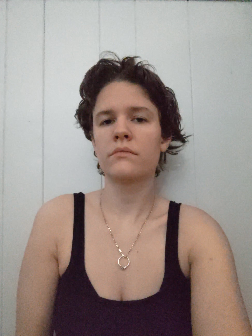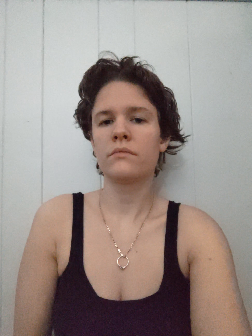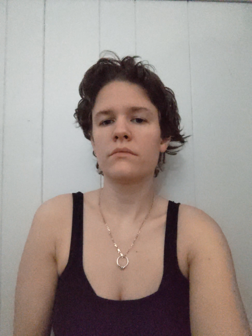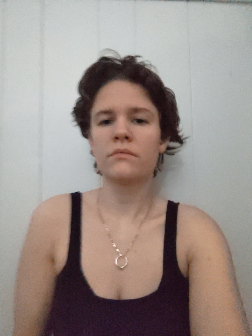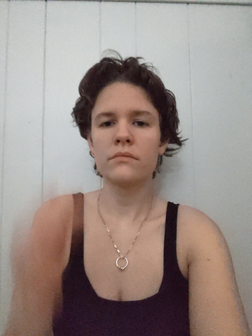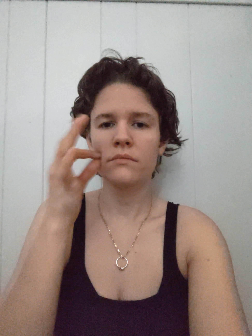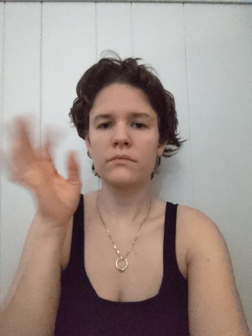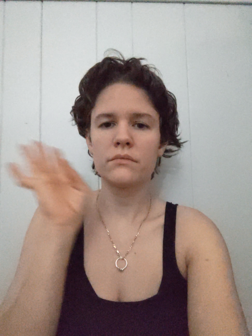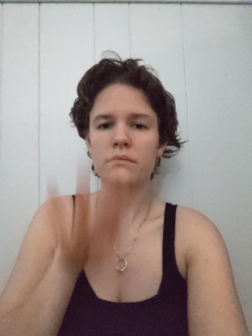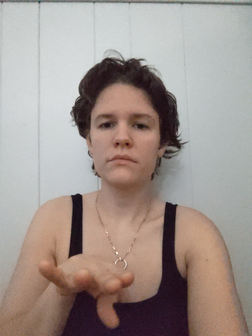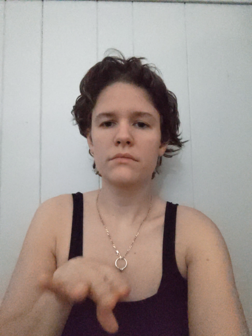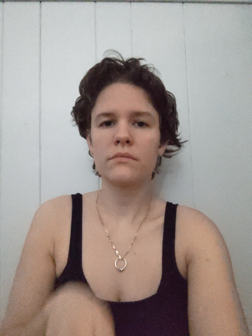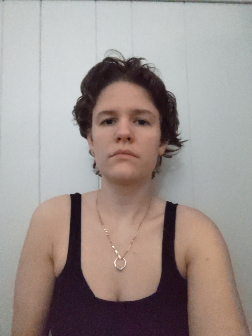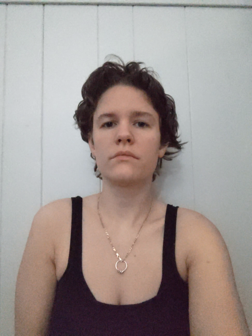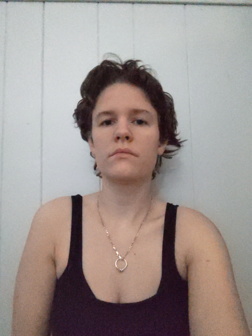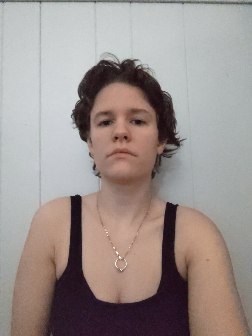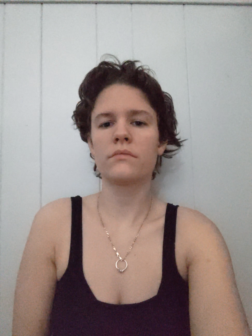bee